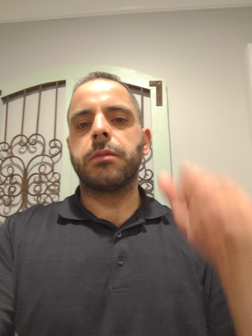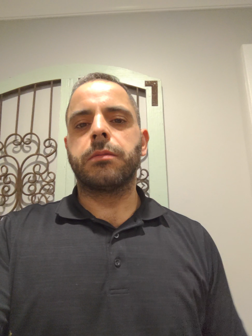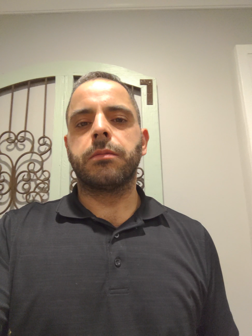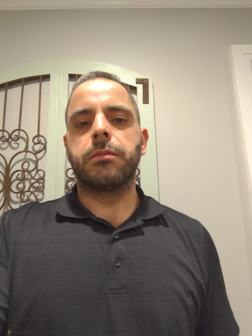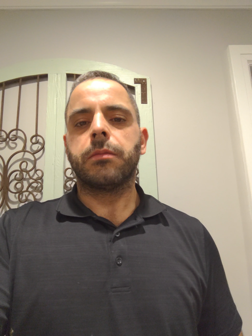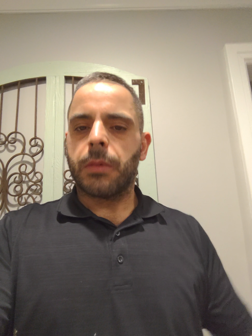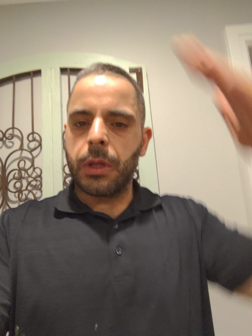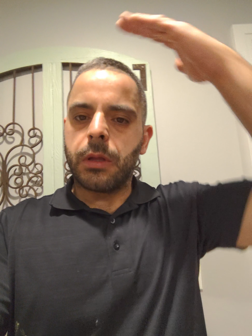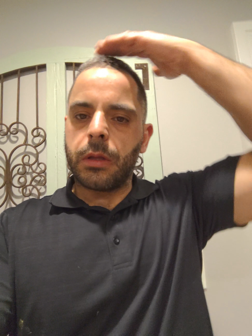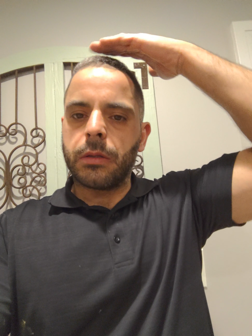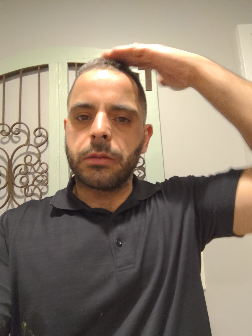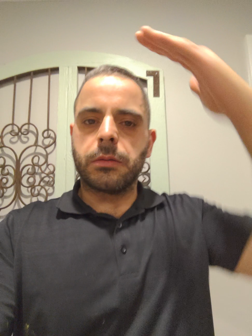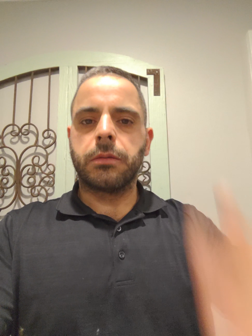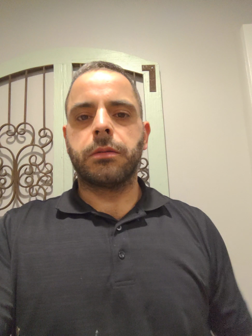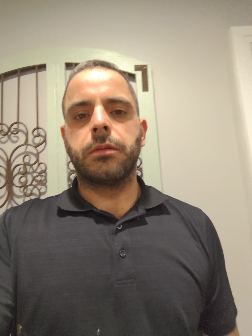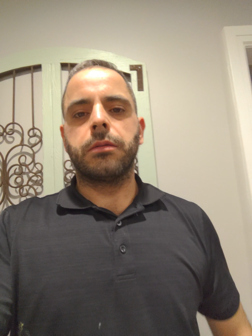hat